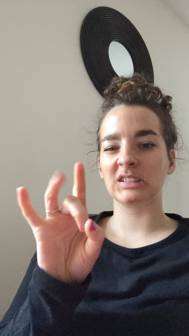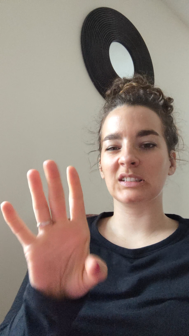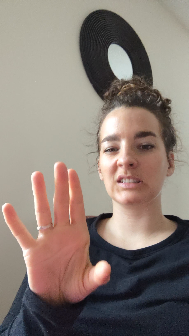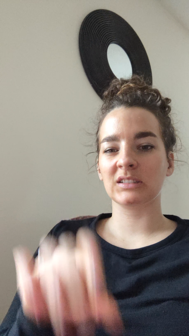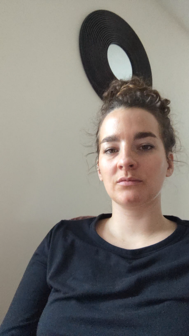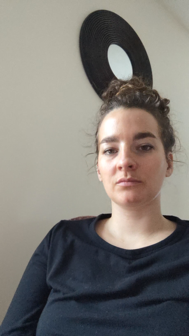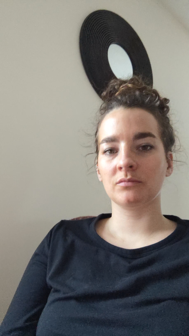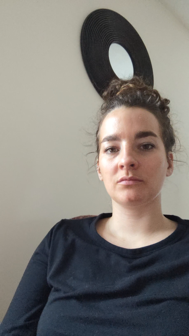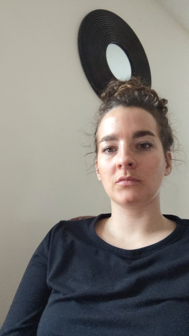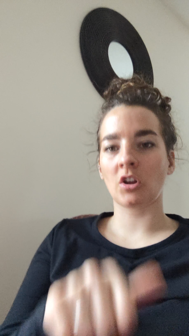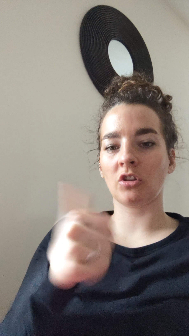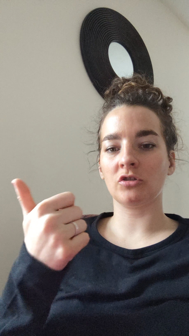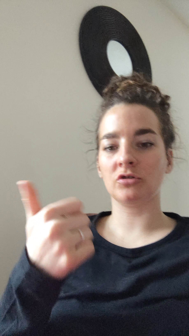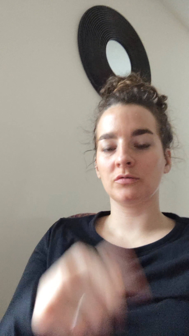other